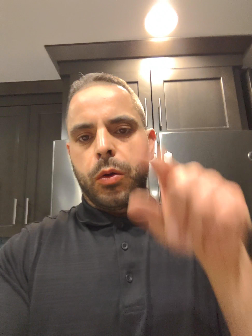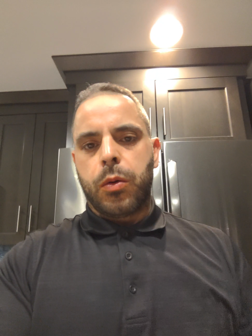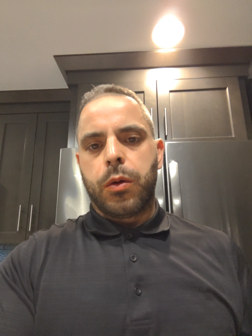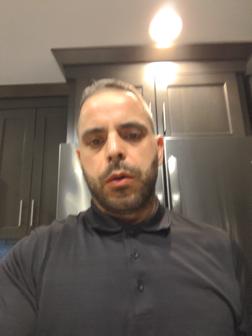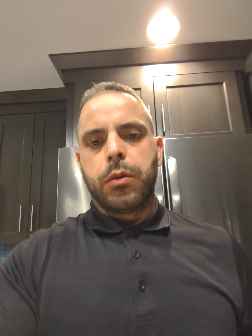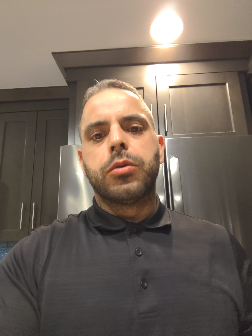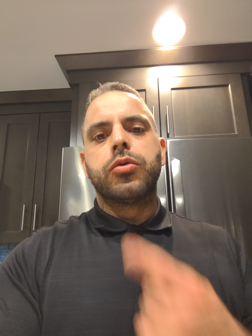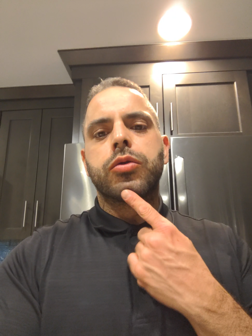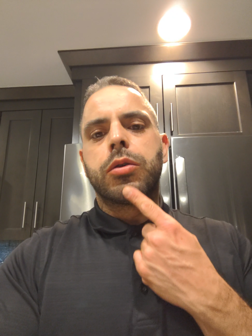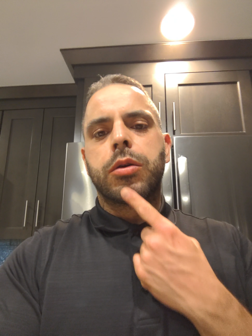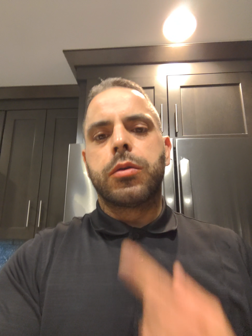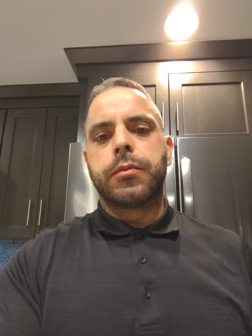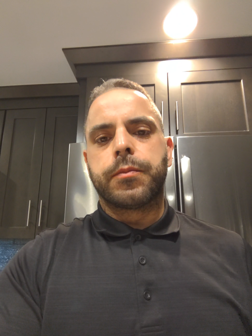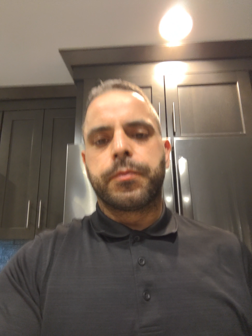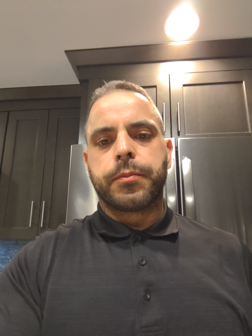chin